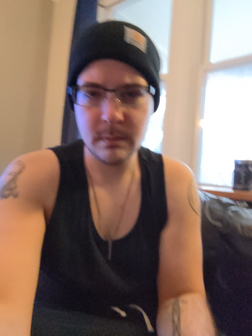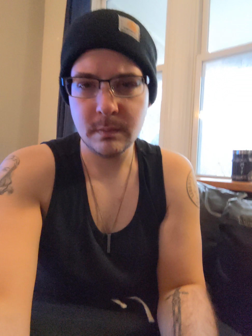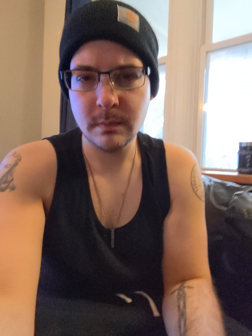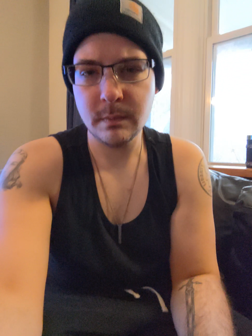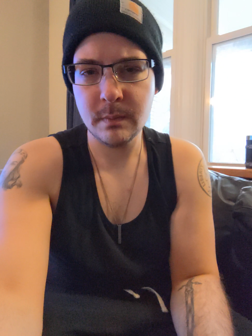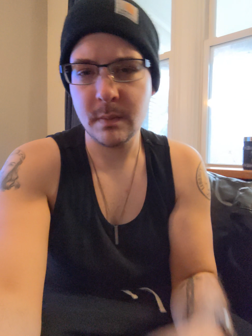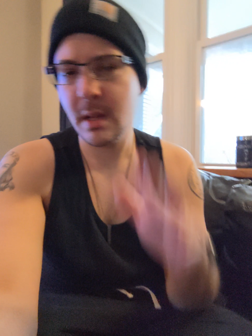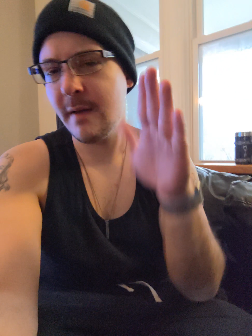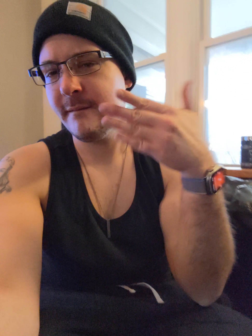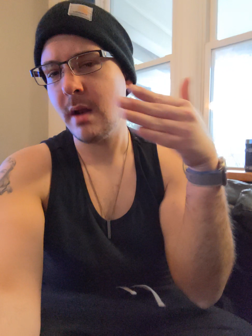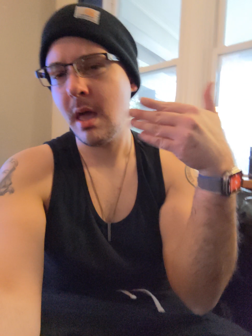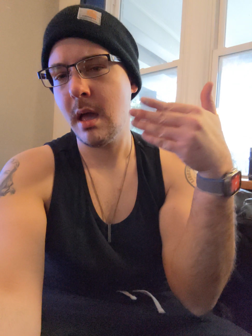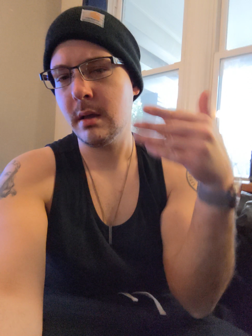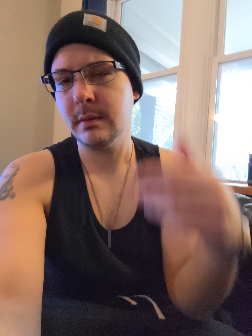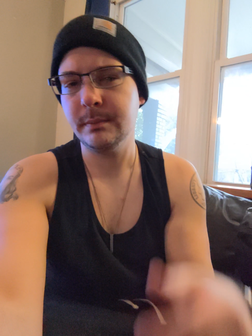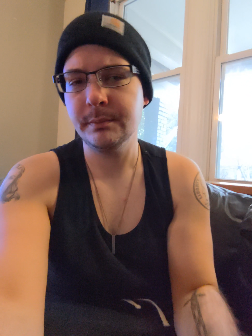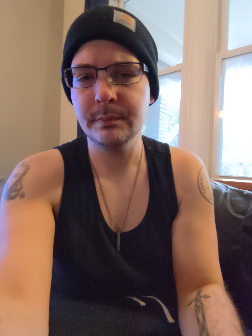flag